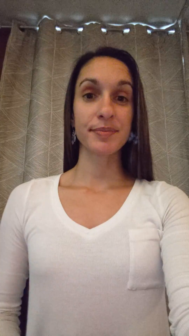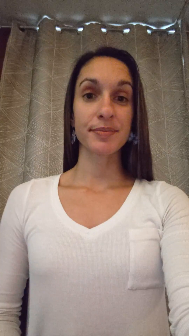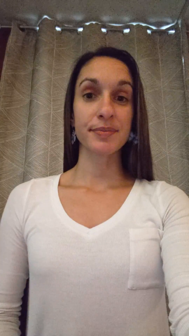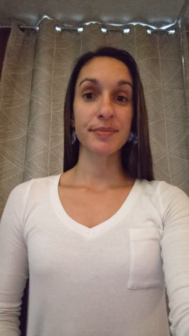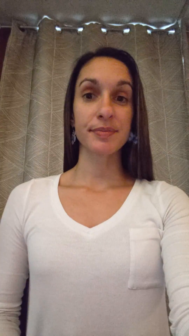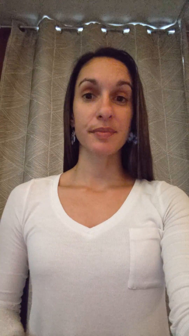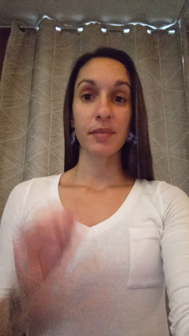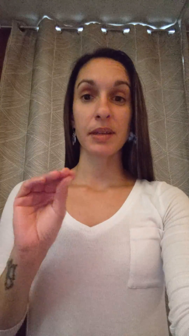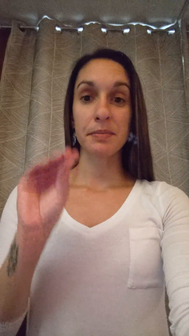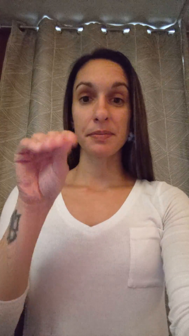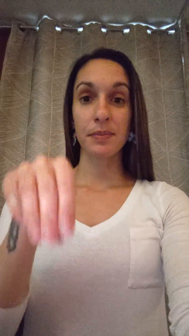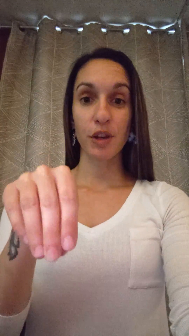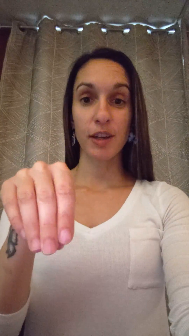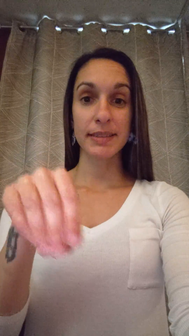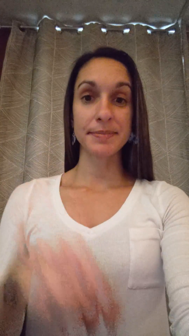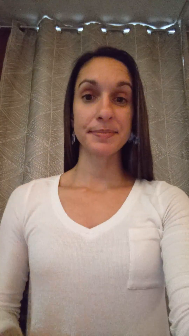put